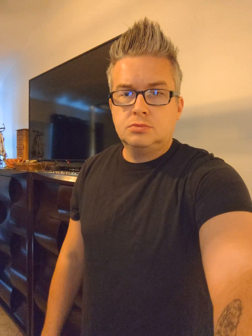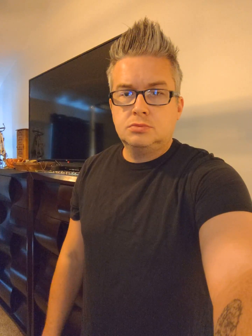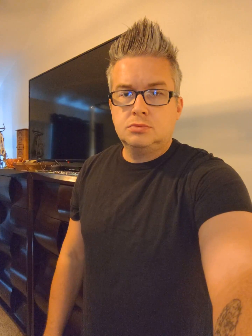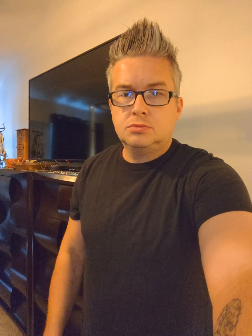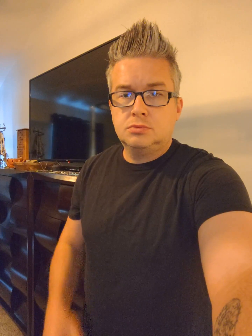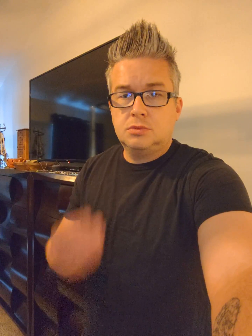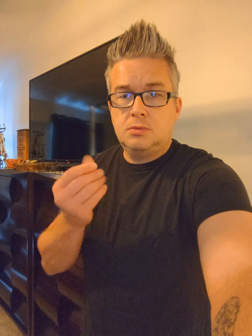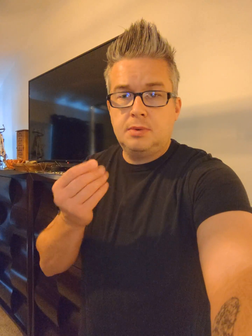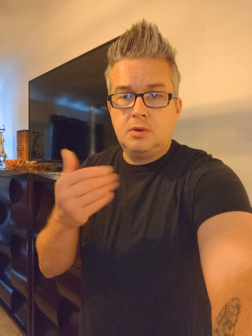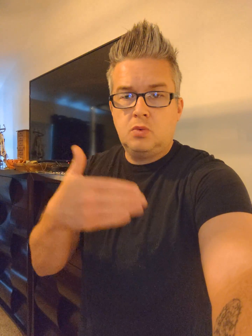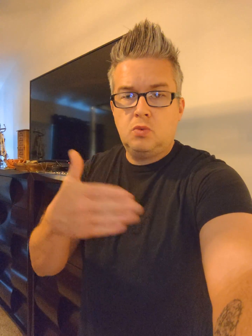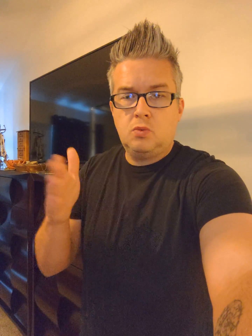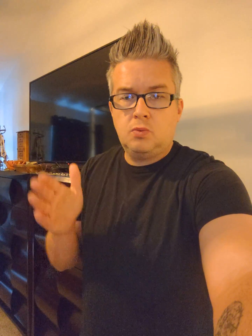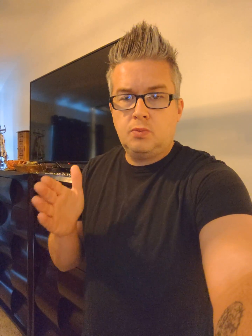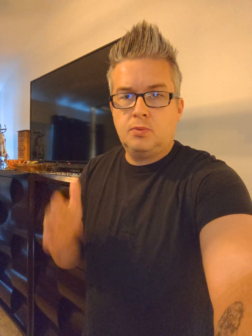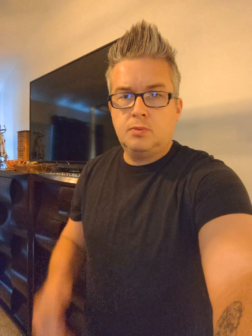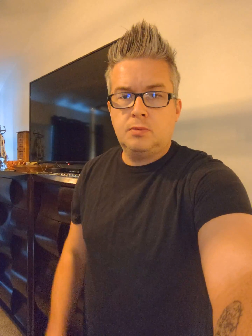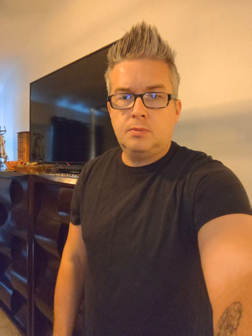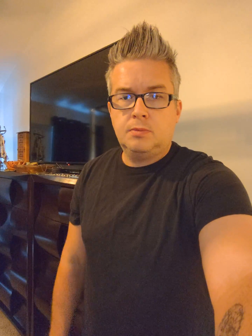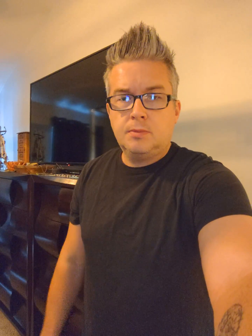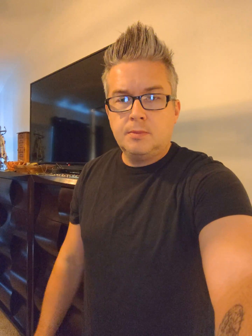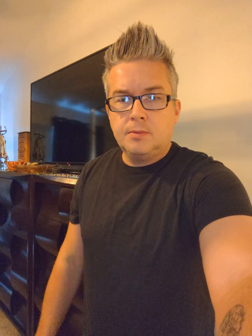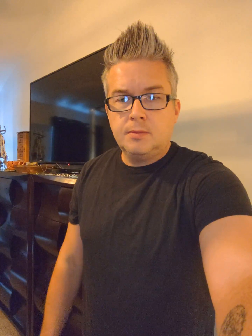sandbox